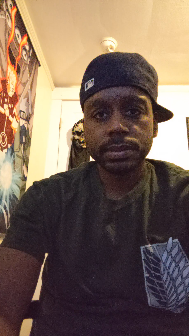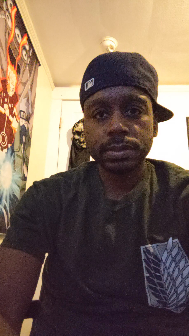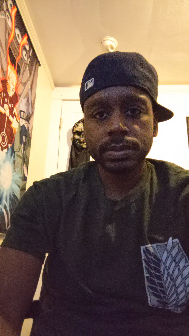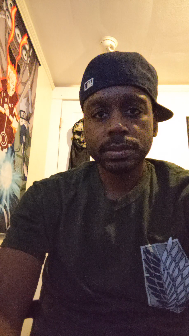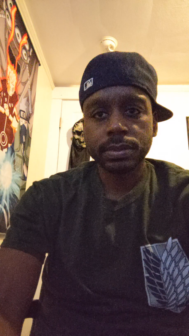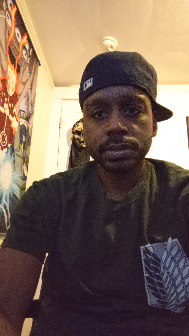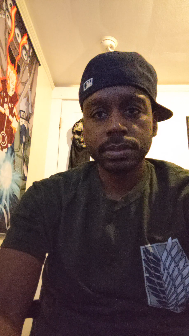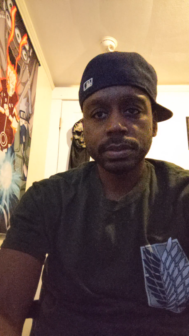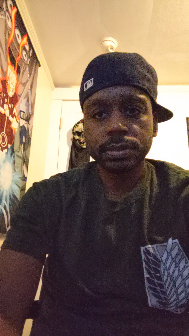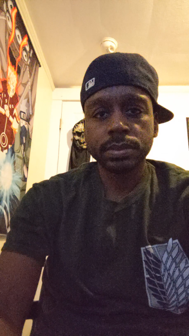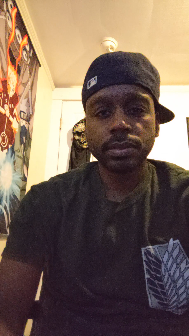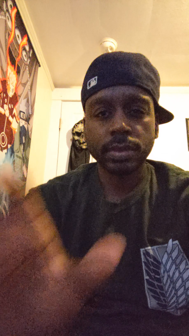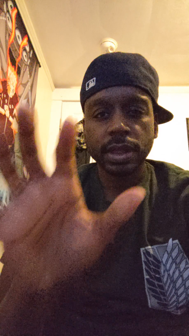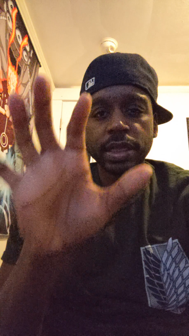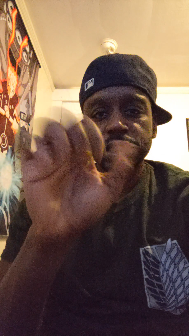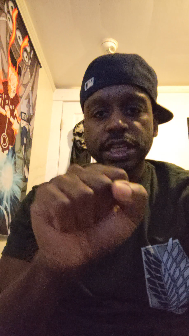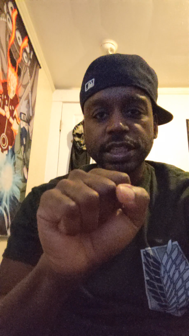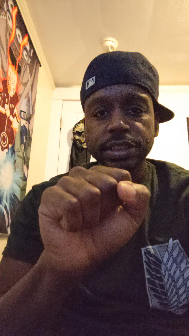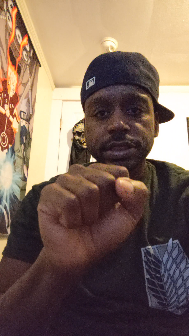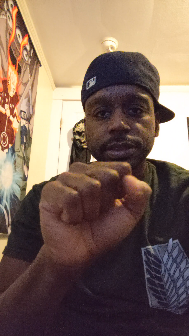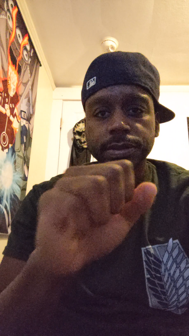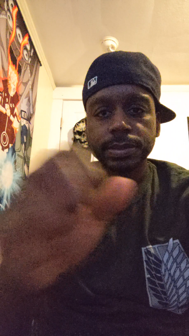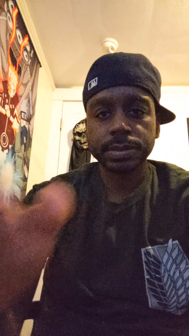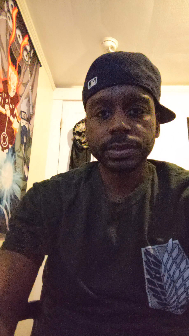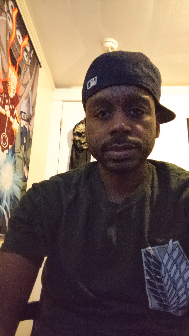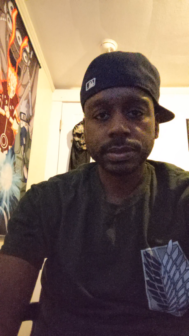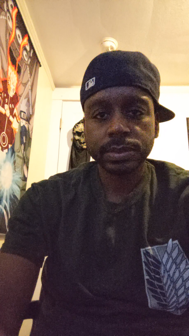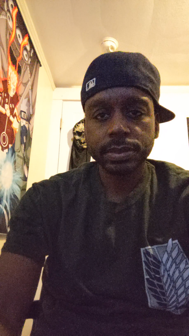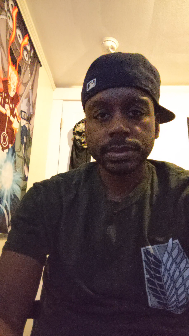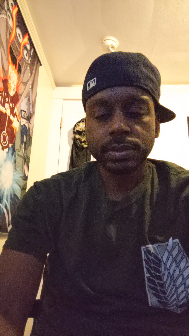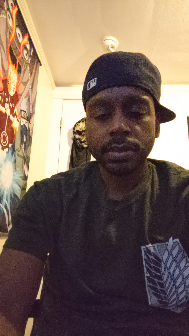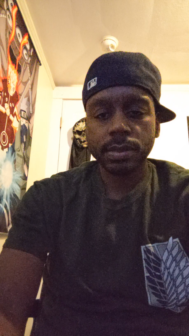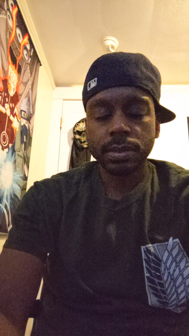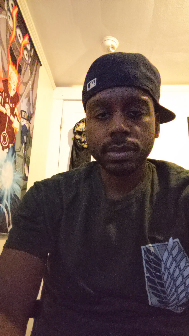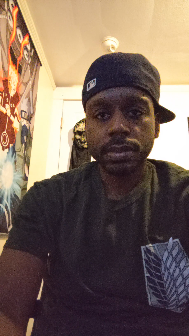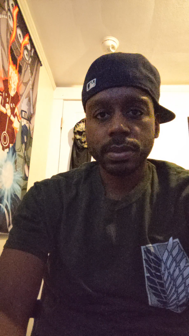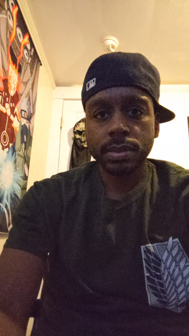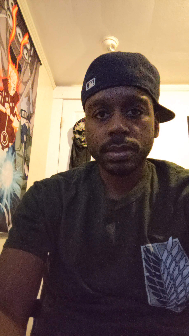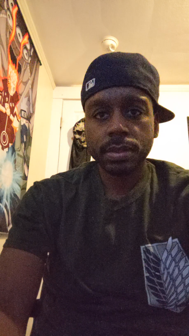catch